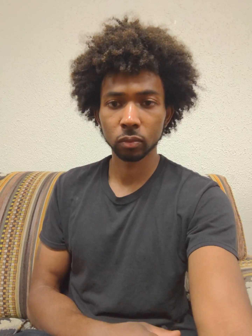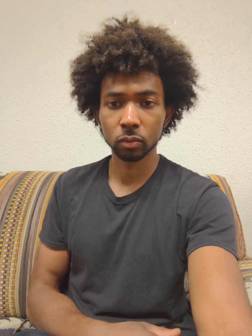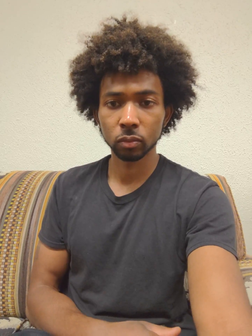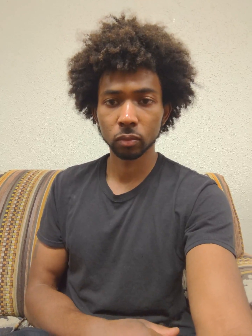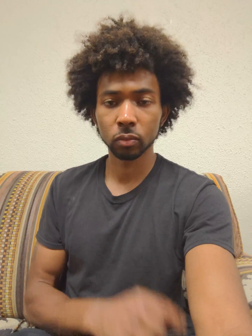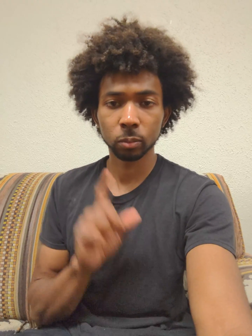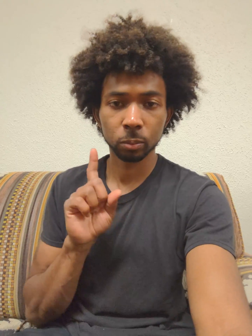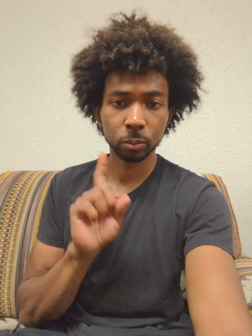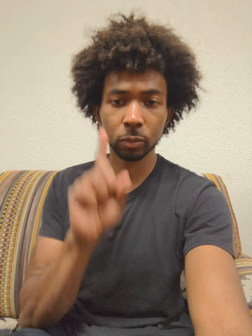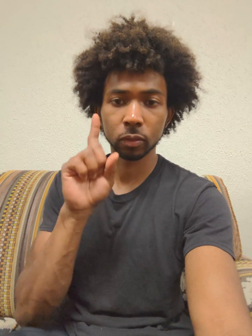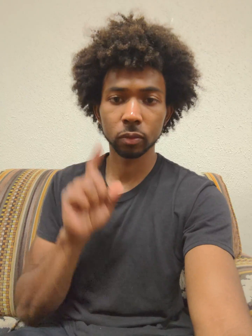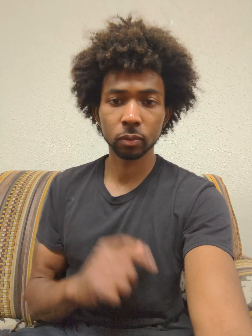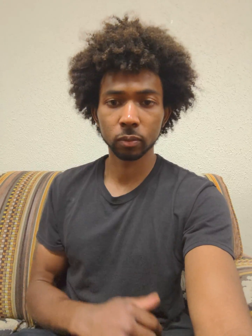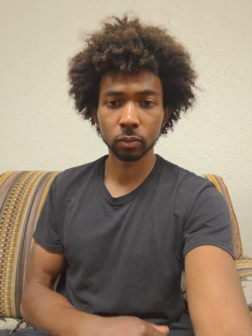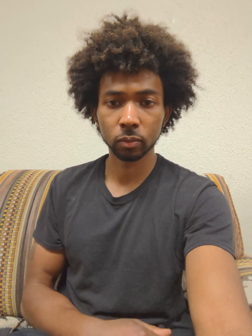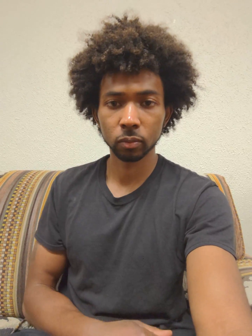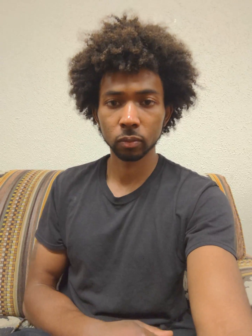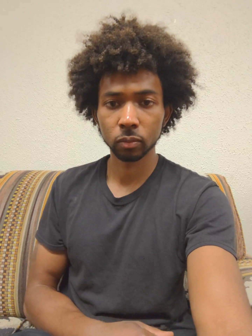bump